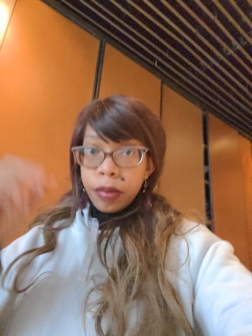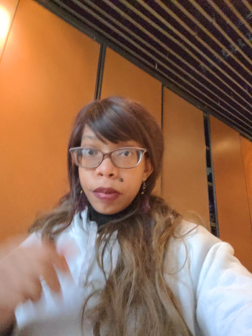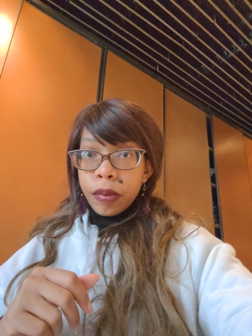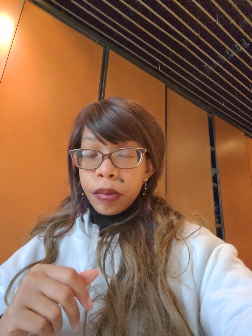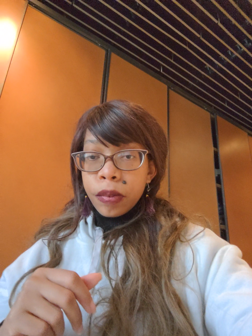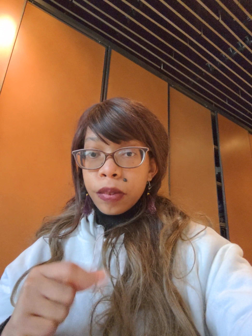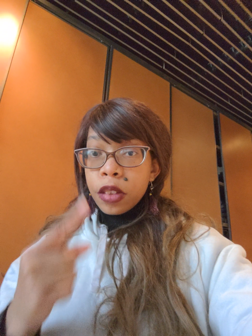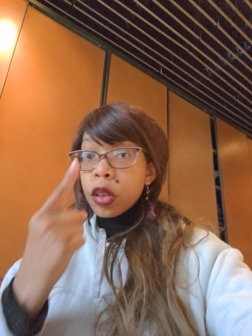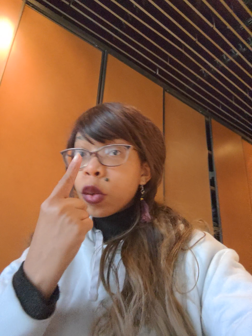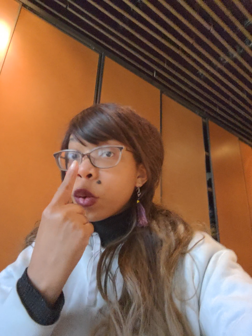nose